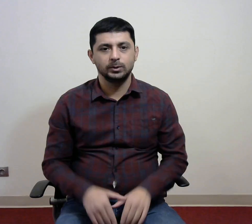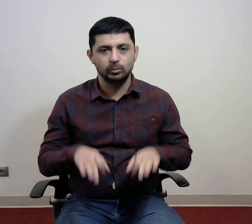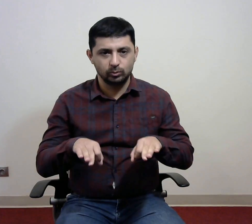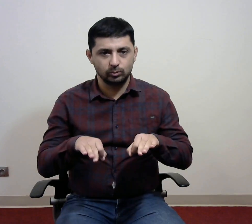avtomobil